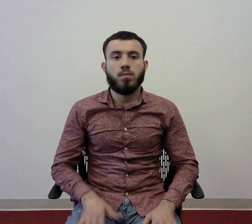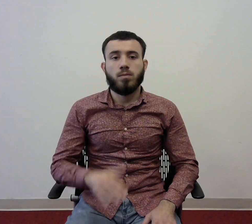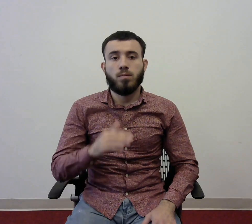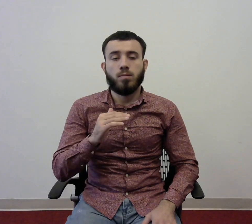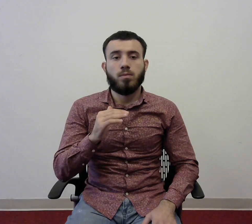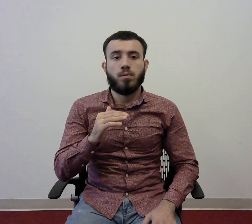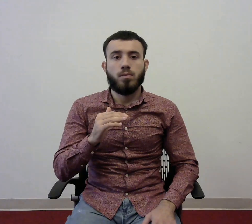siz